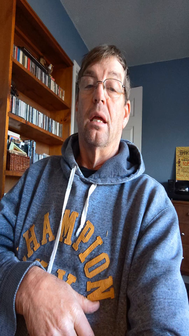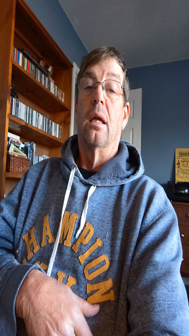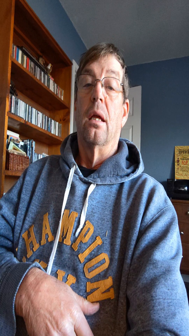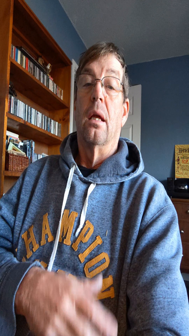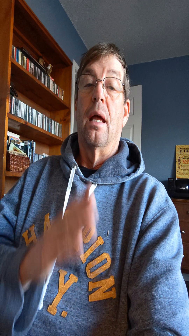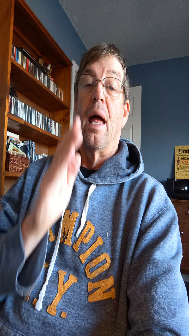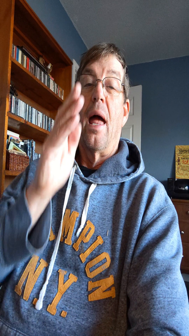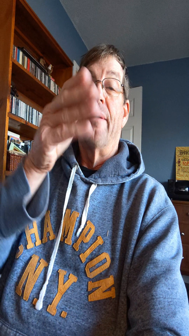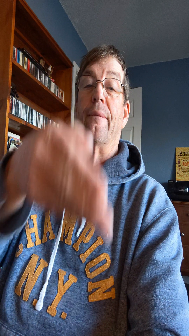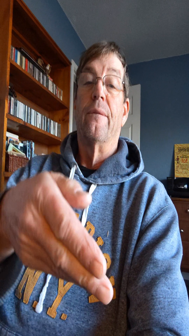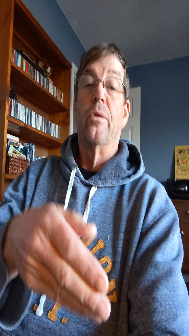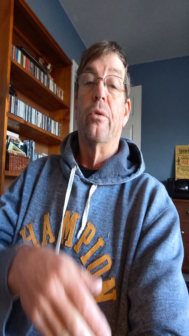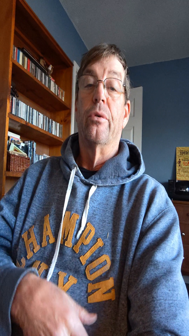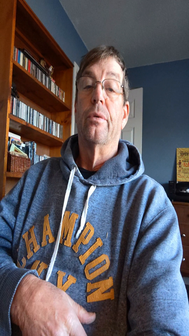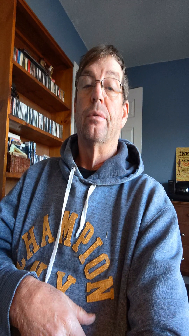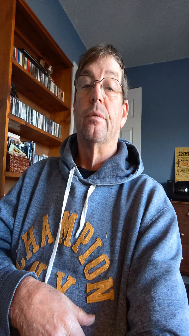after